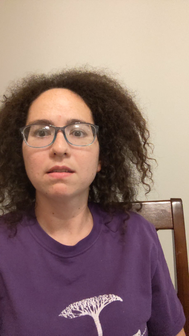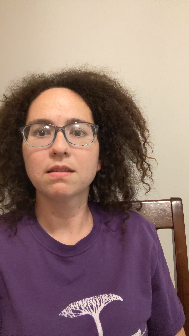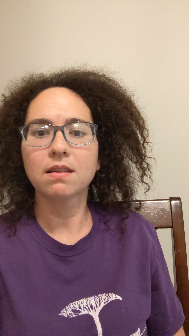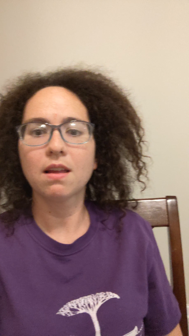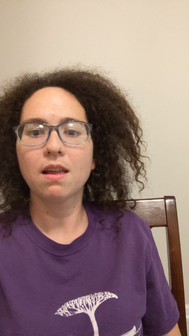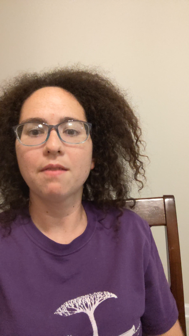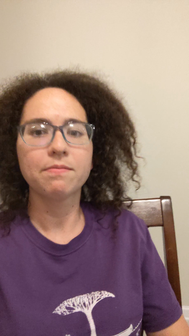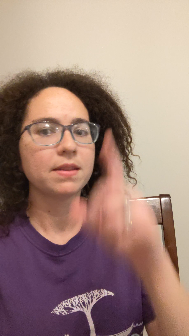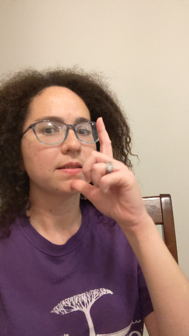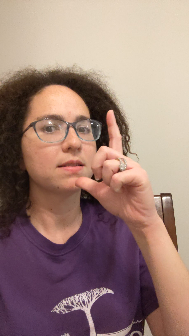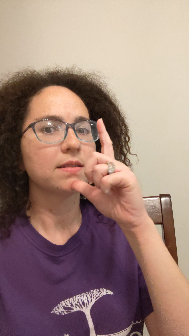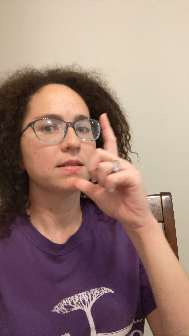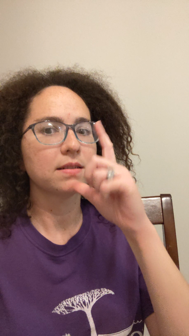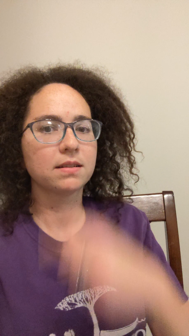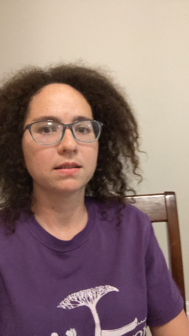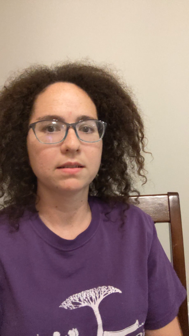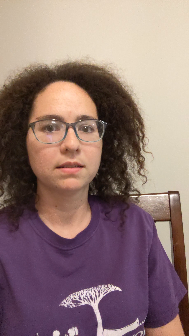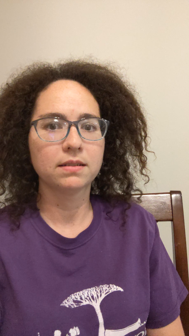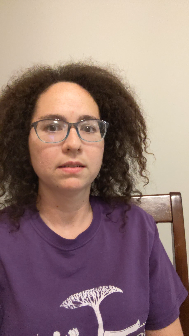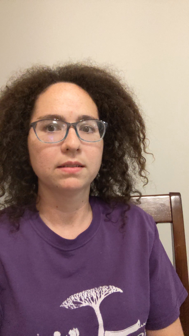lunch